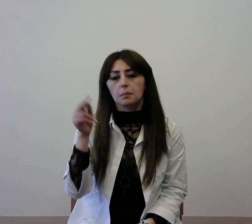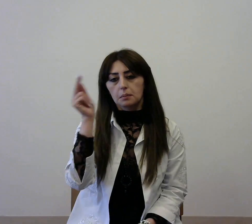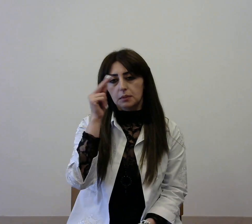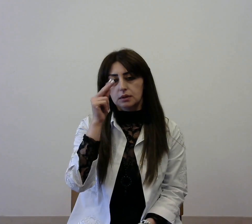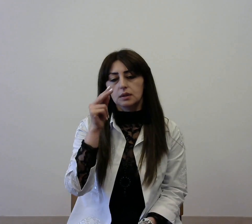məktəb